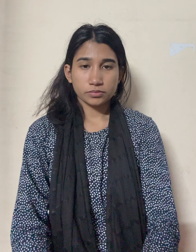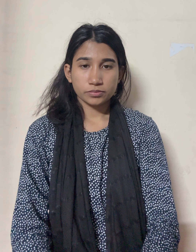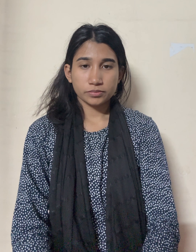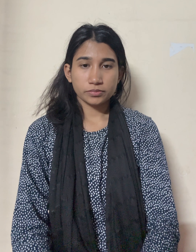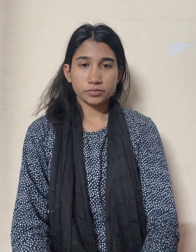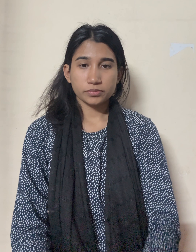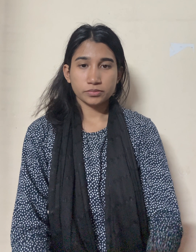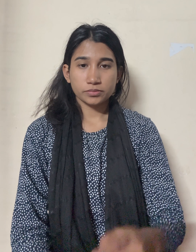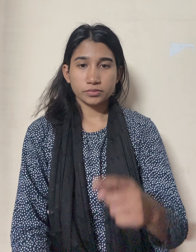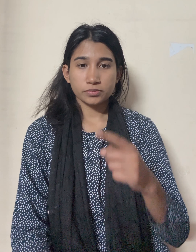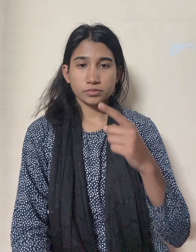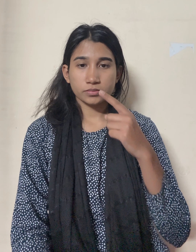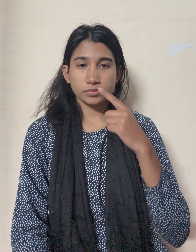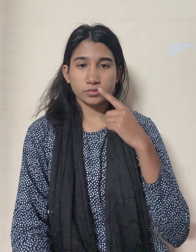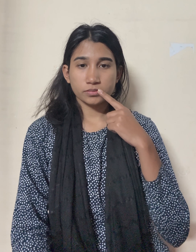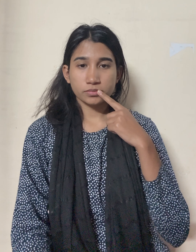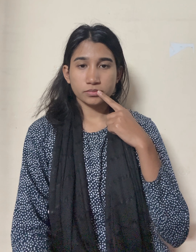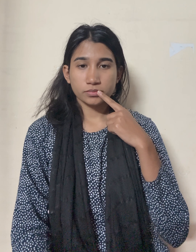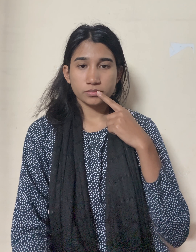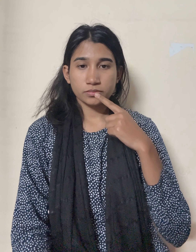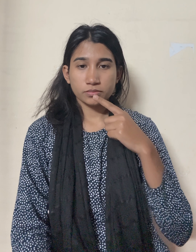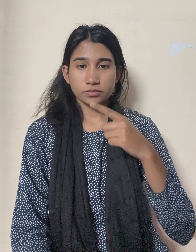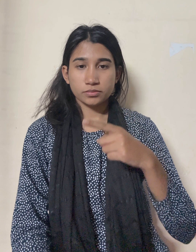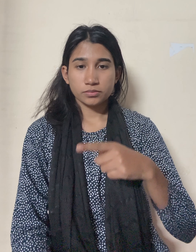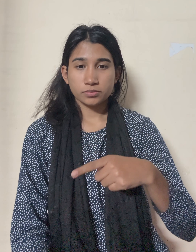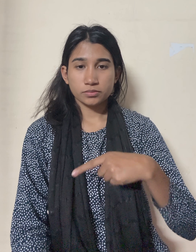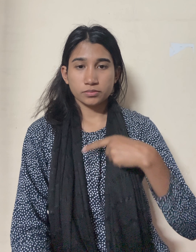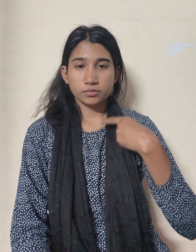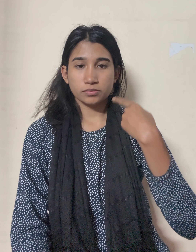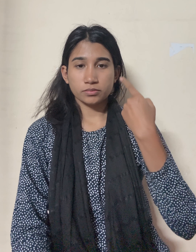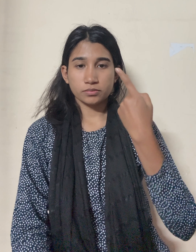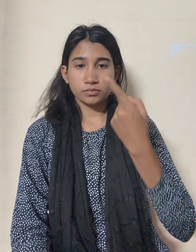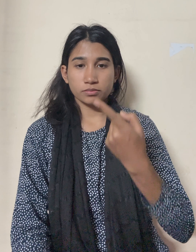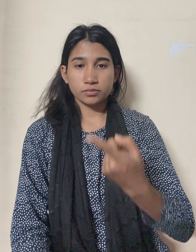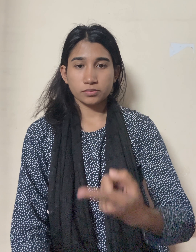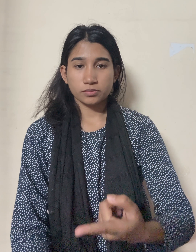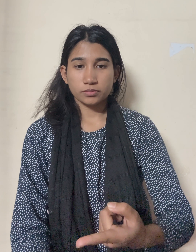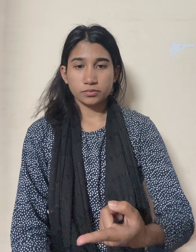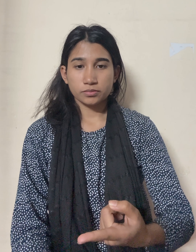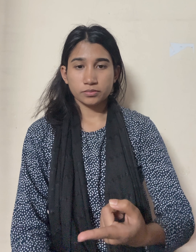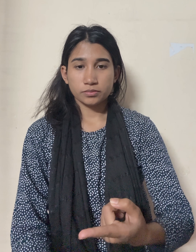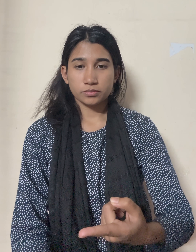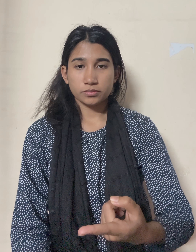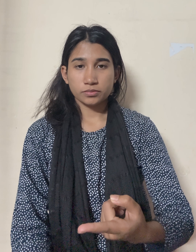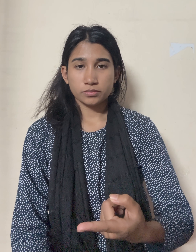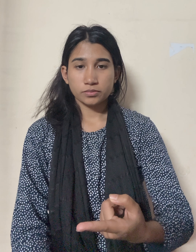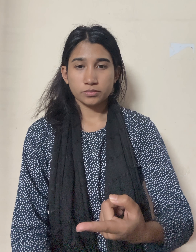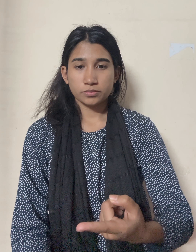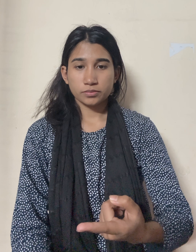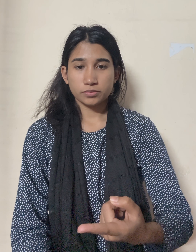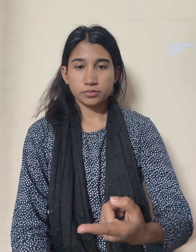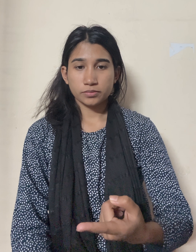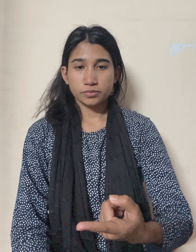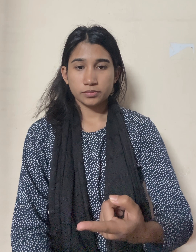আগামীকাল